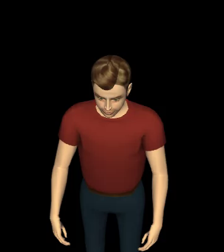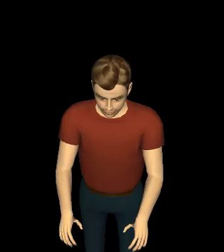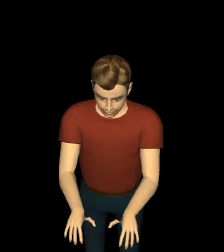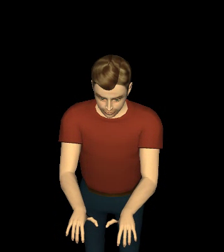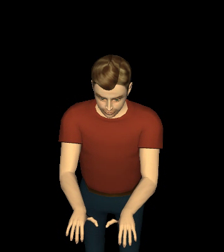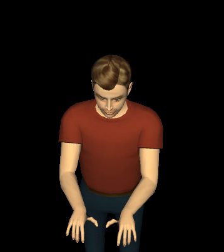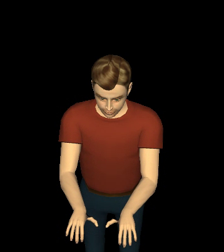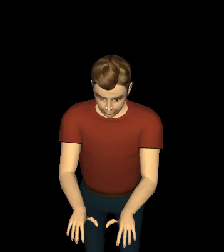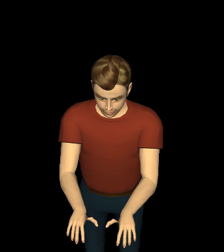يكتب على الآلة الكاتبة